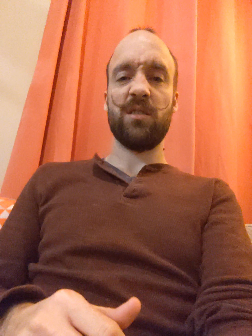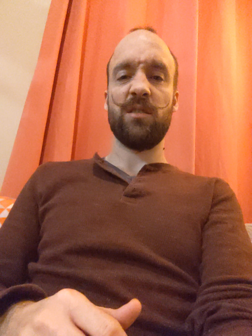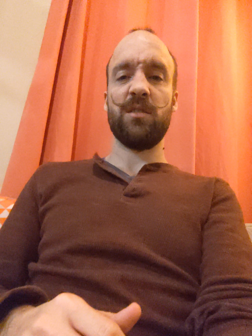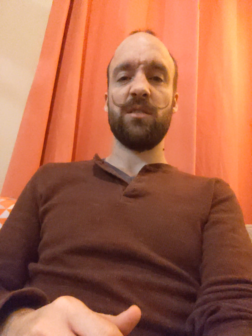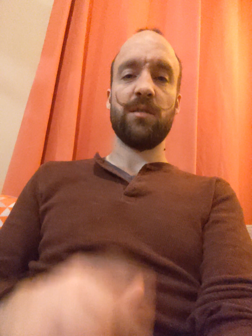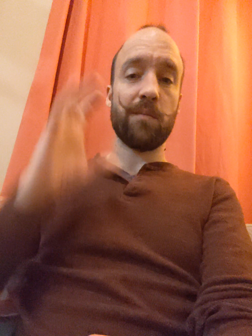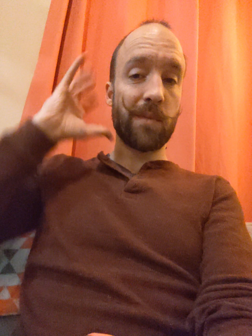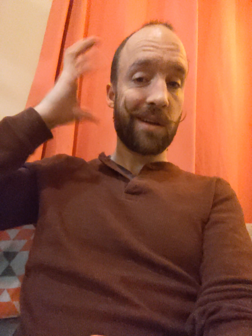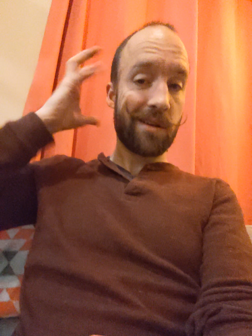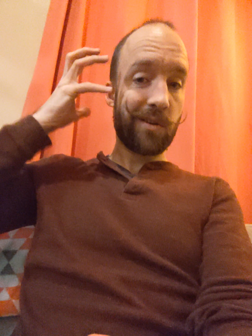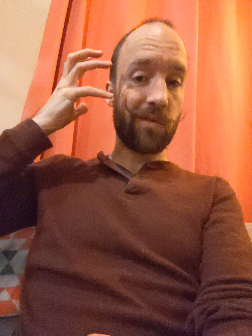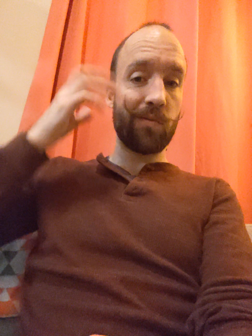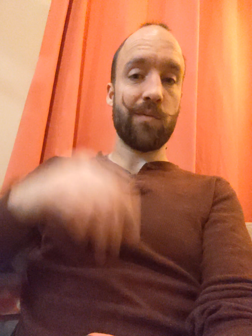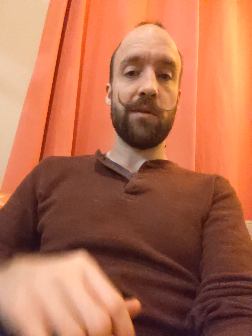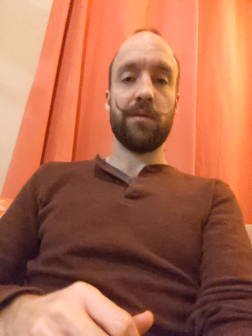radio